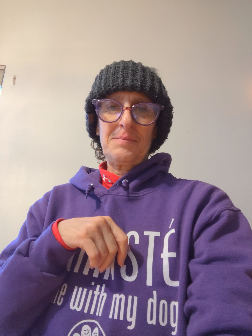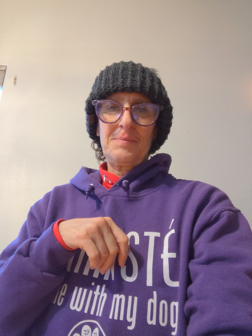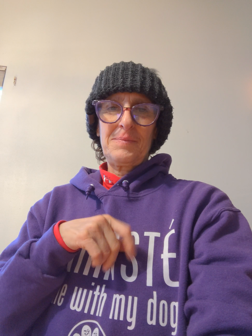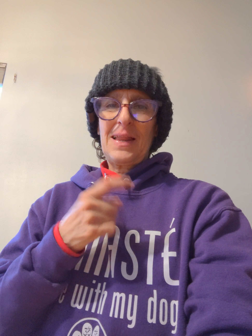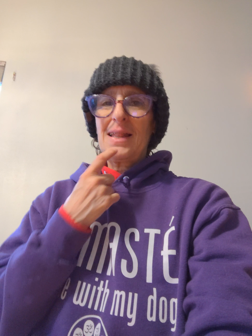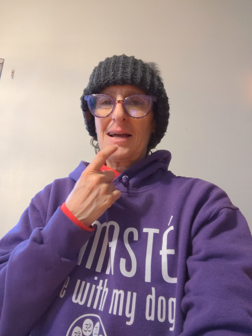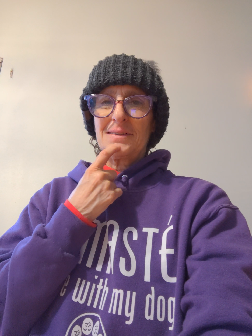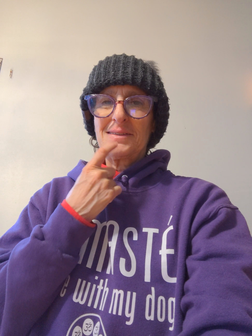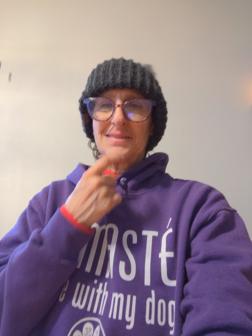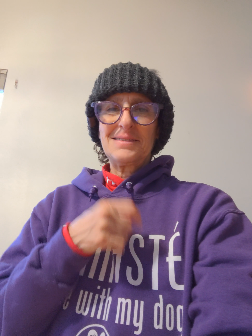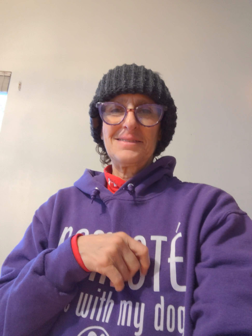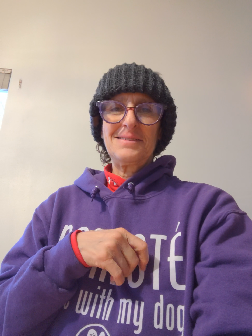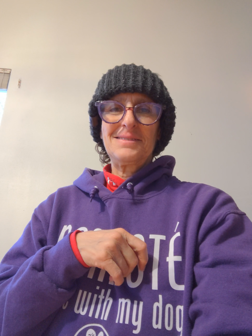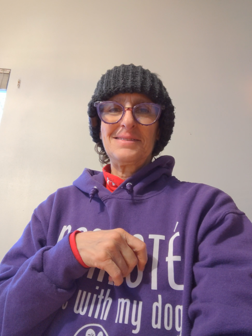window